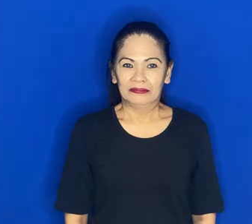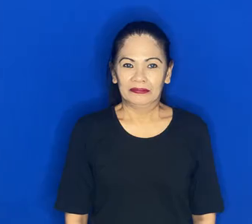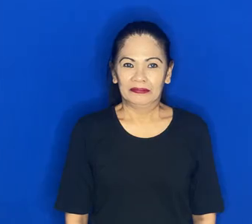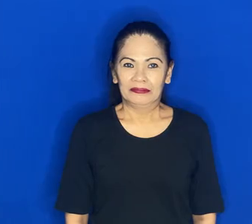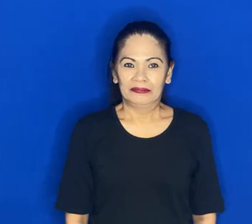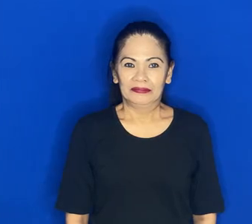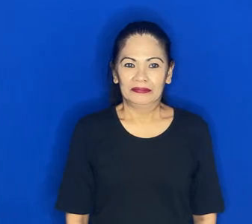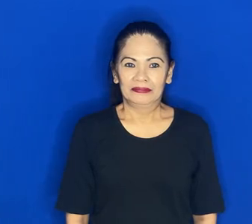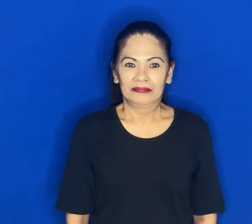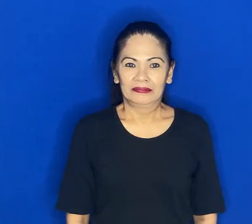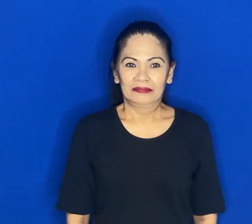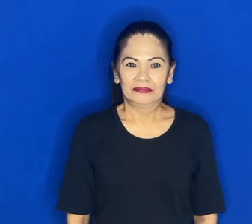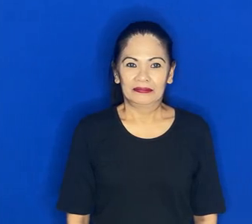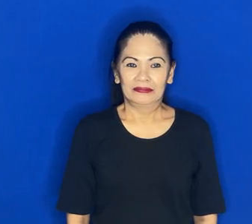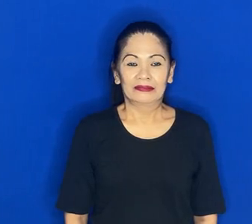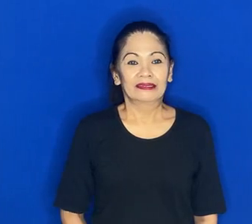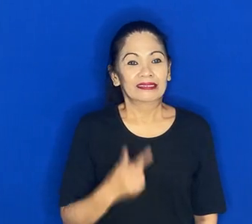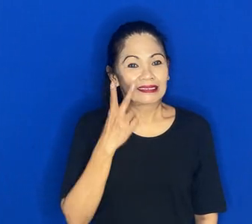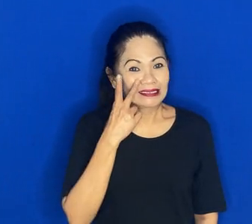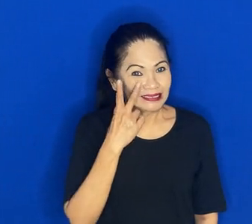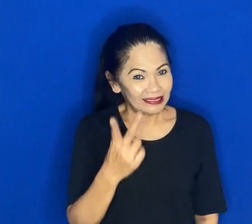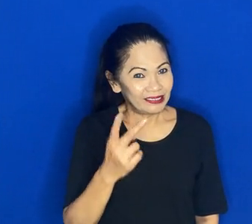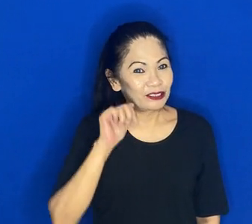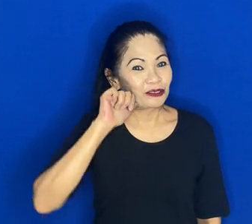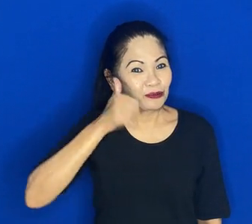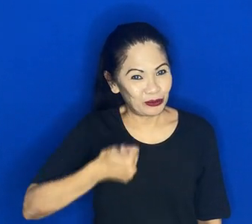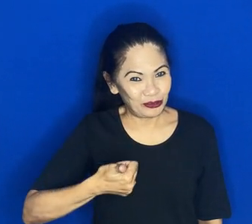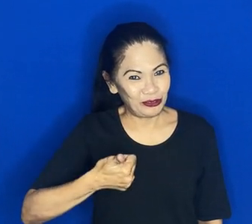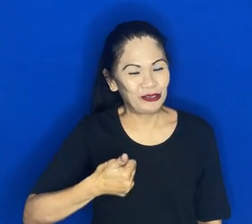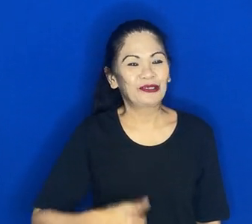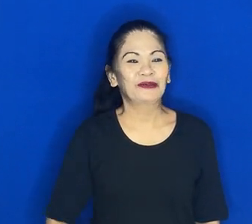see you tomorrow